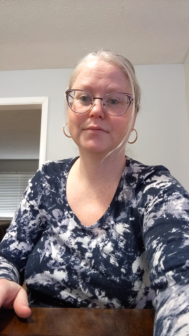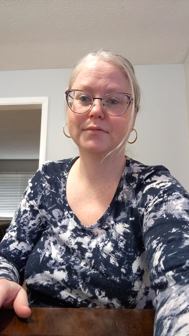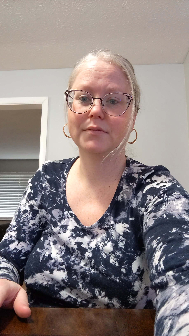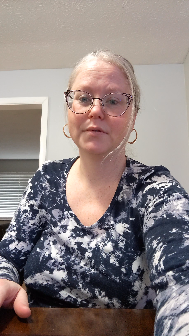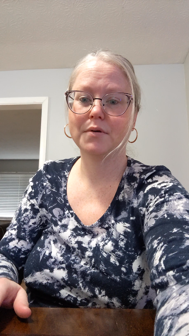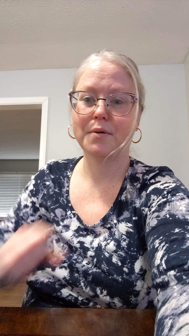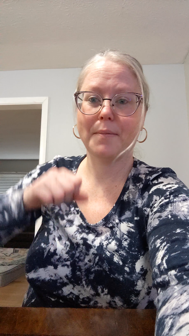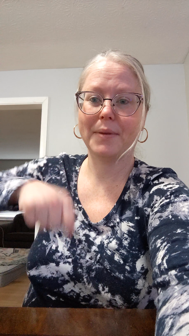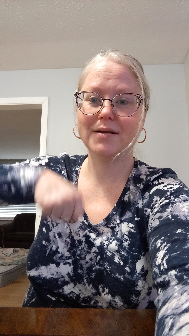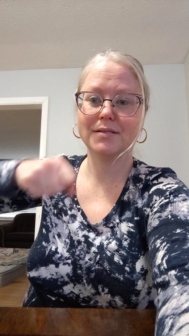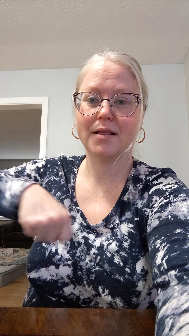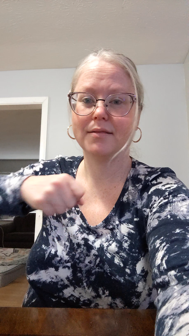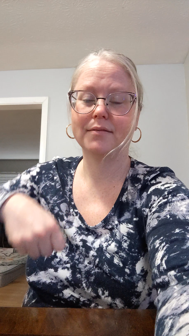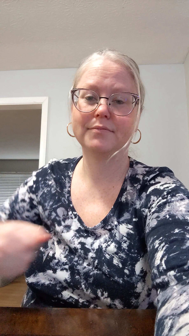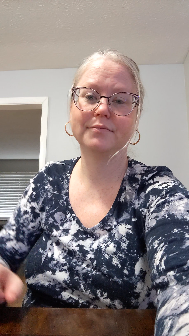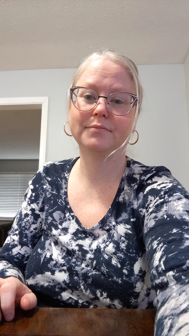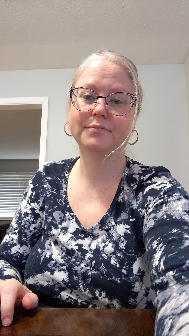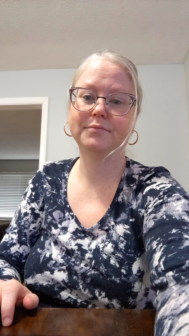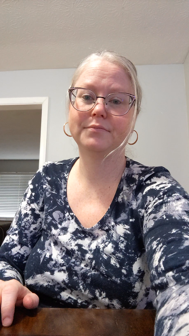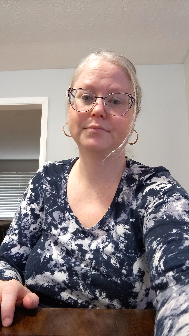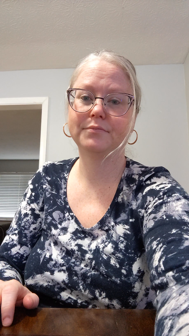bicycle